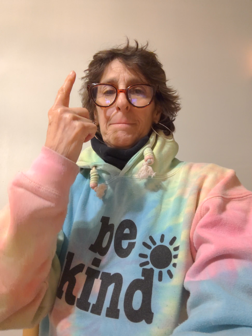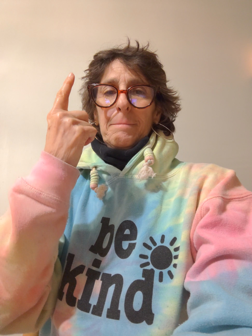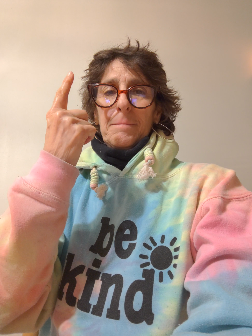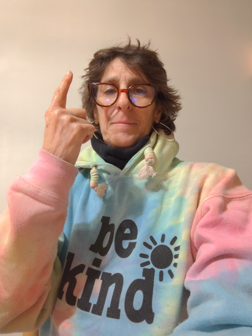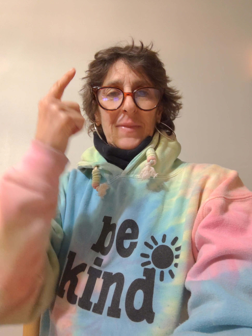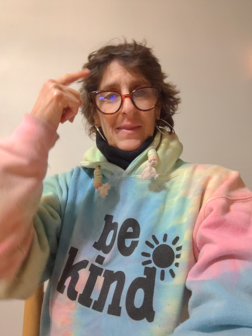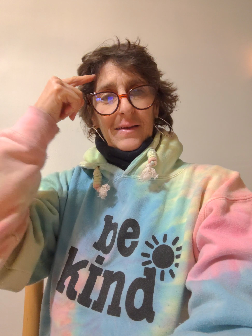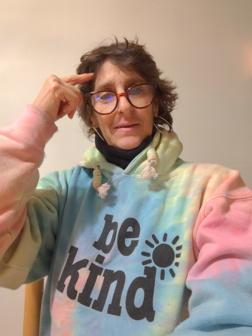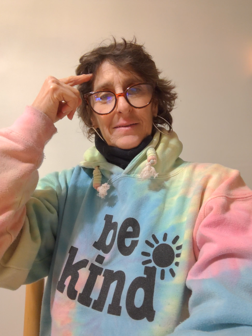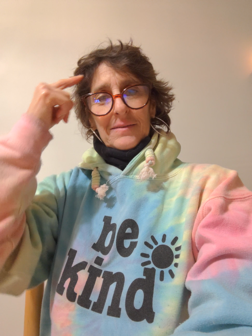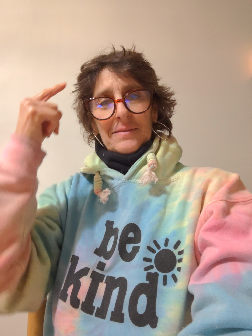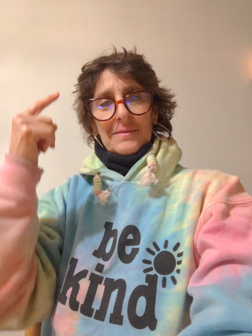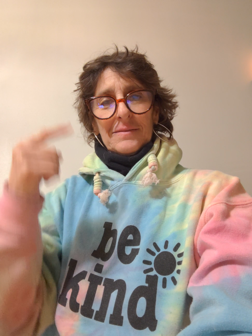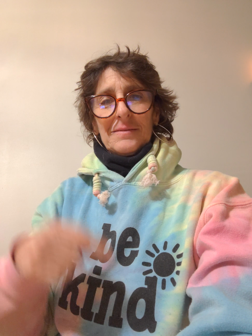think